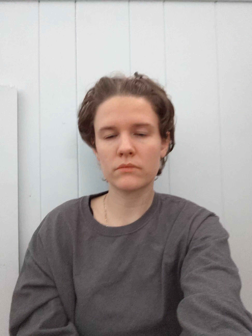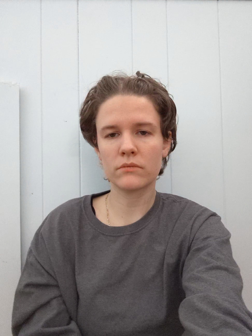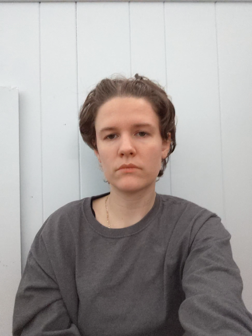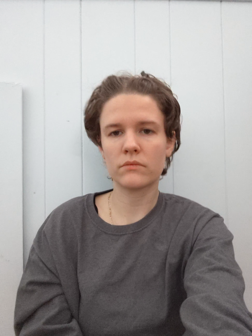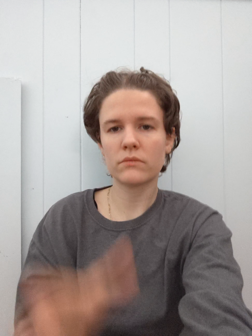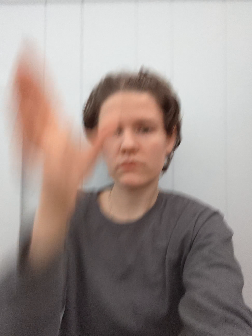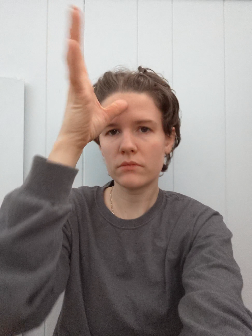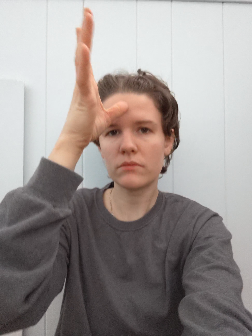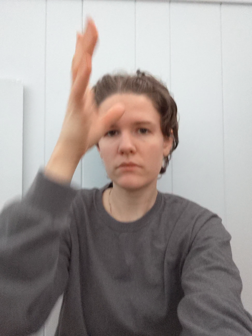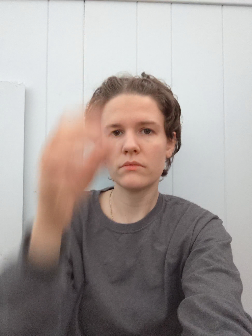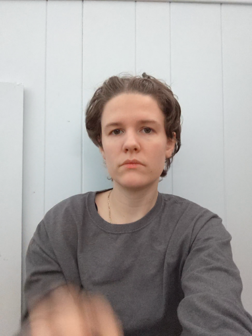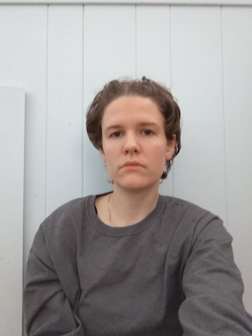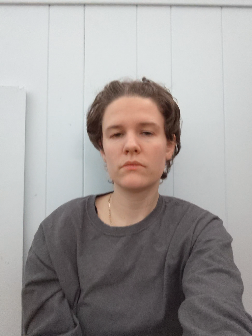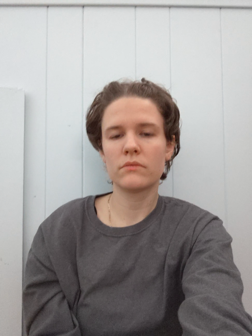dad